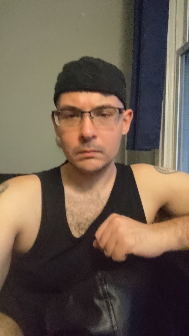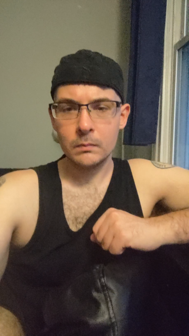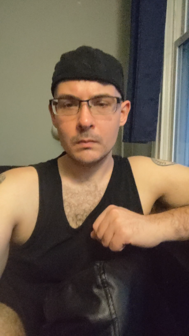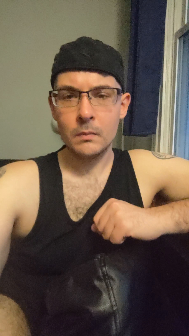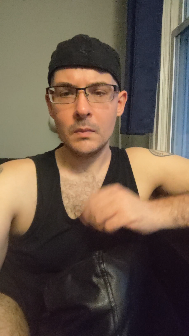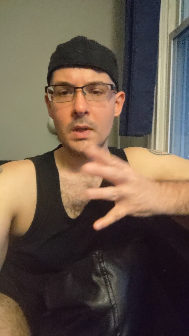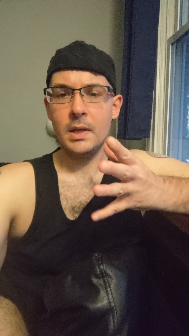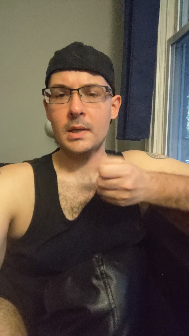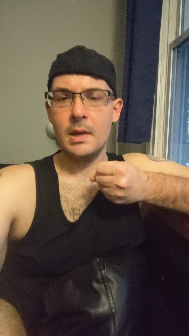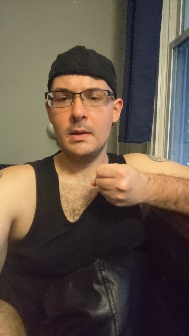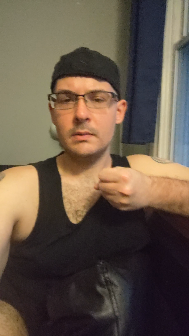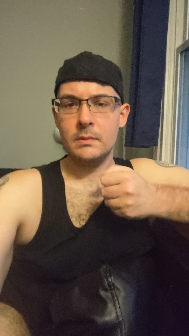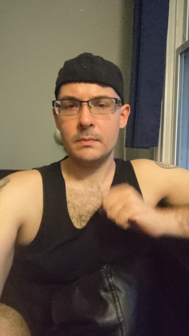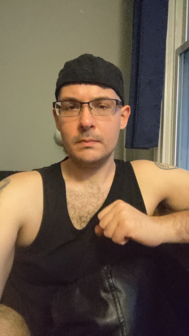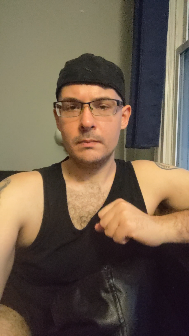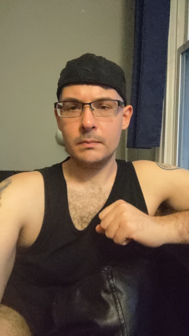get